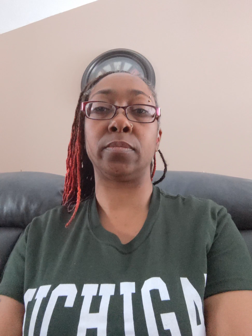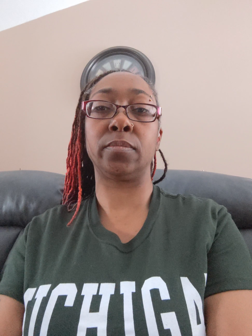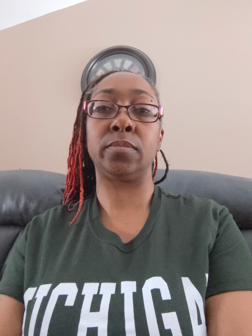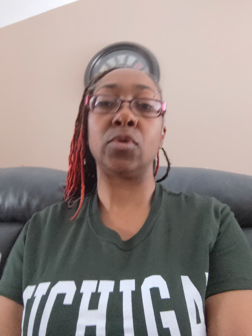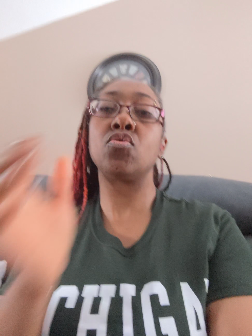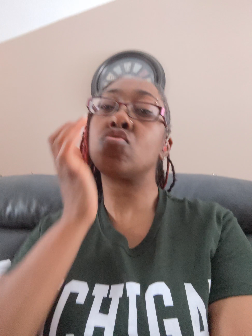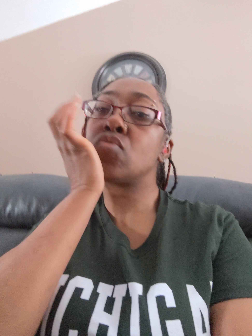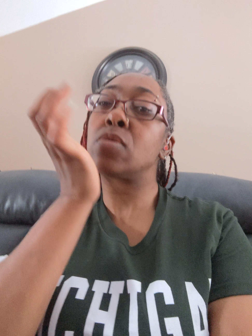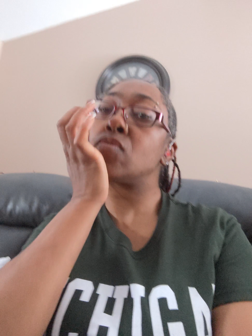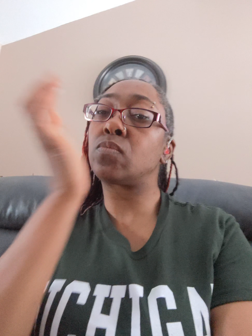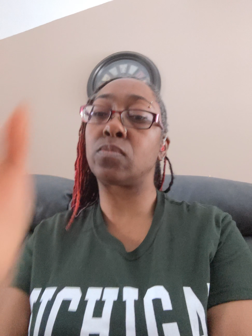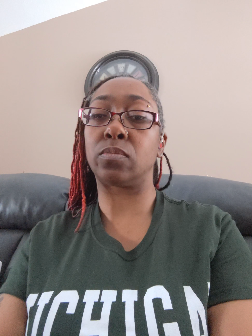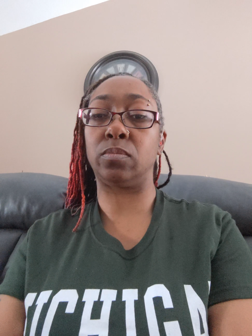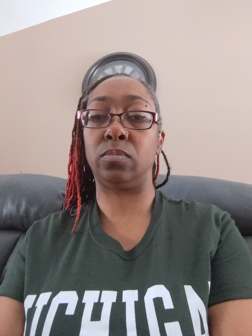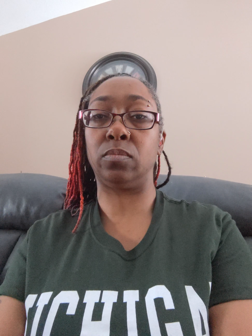grass